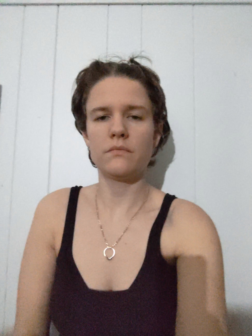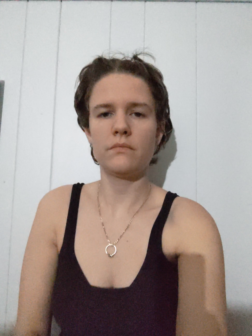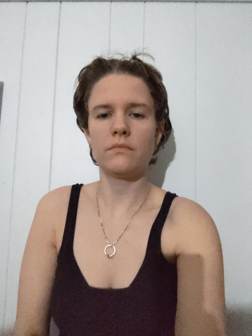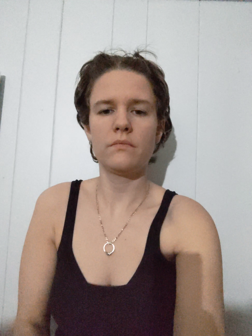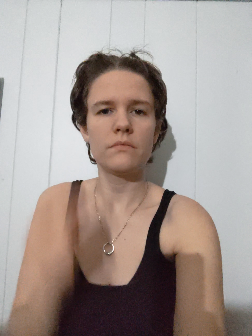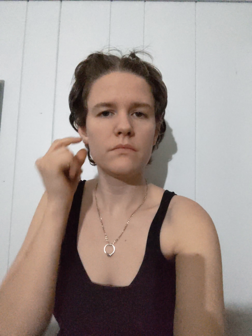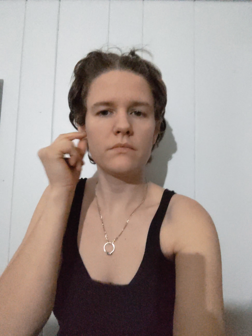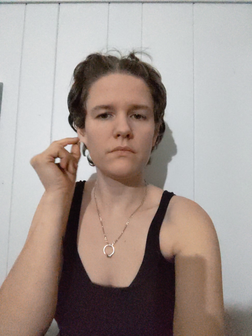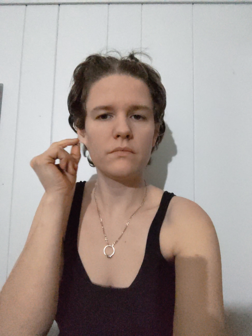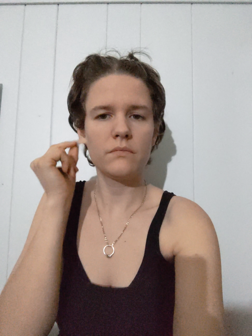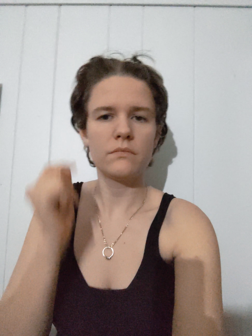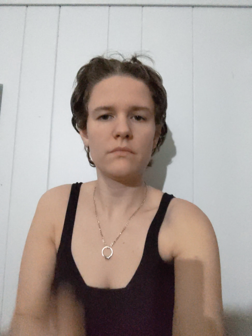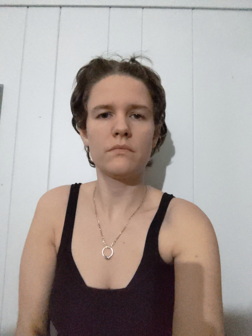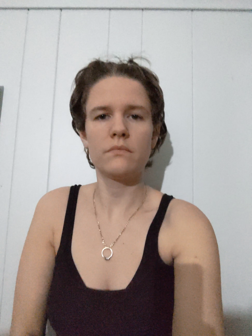ear